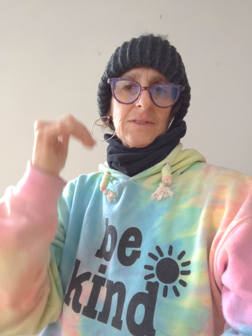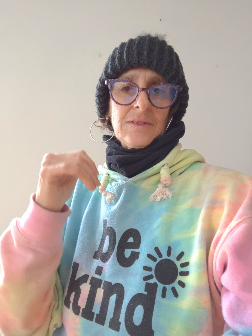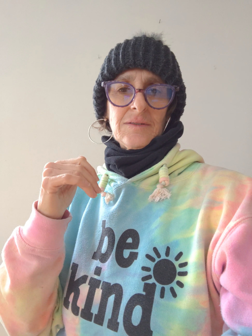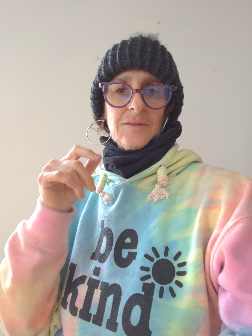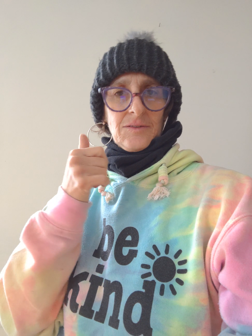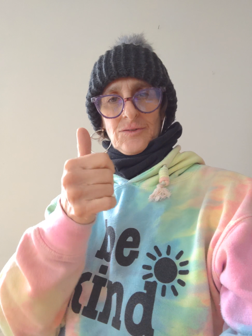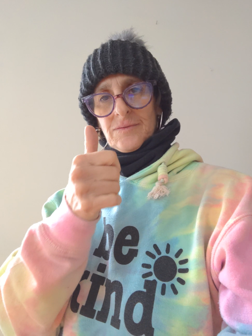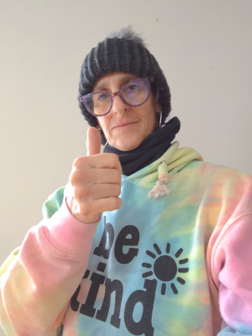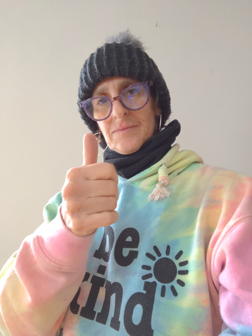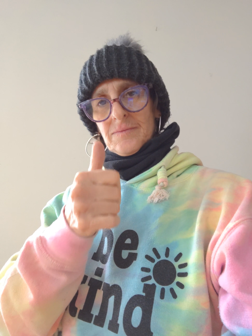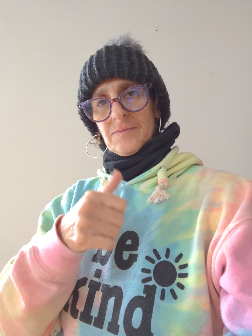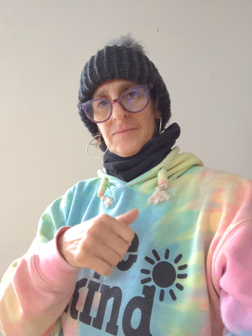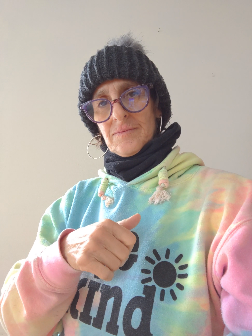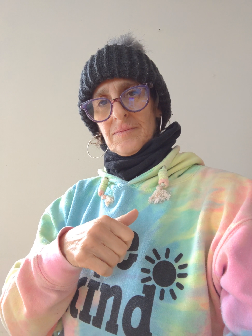yourself